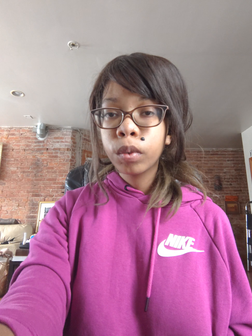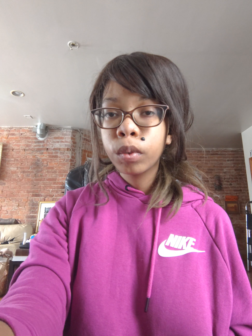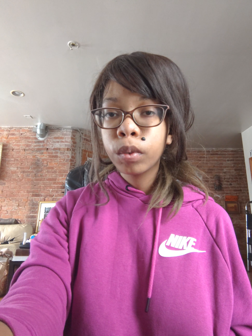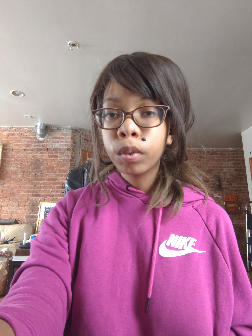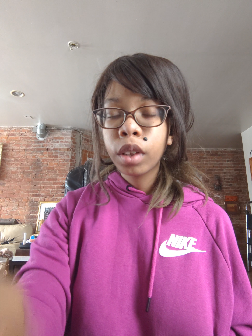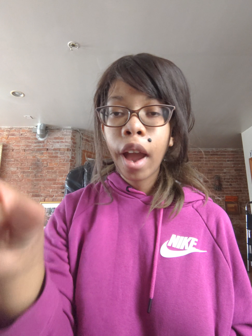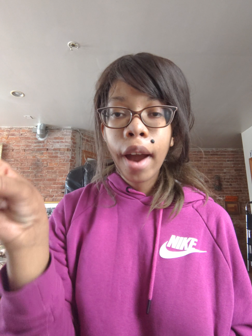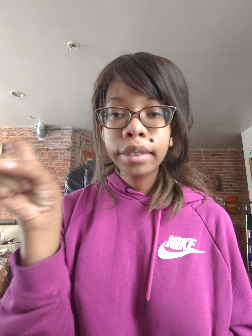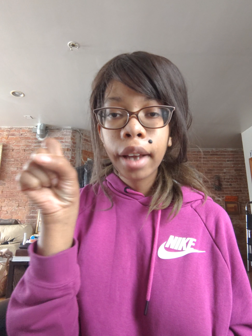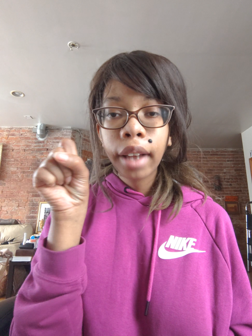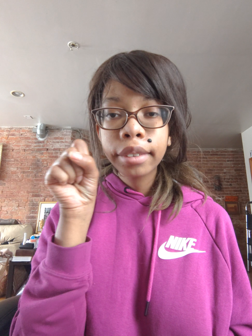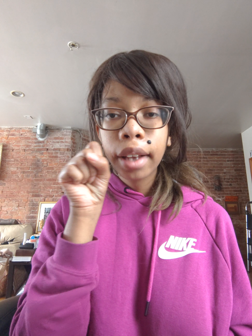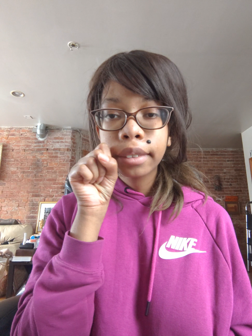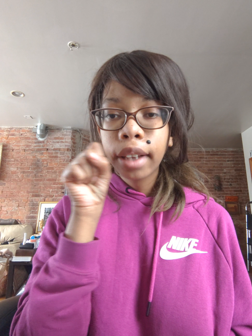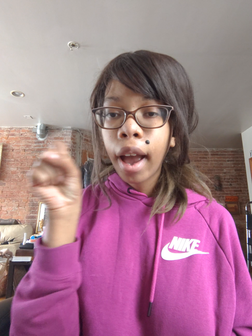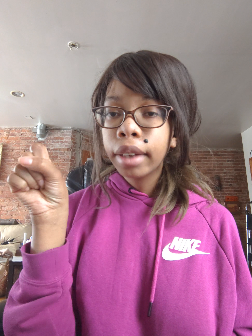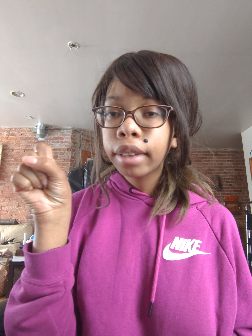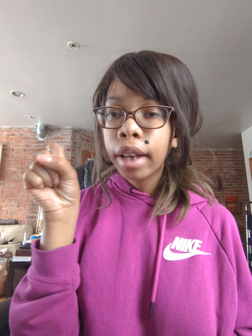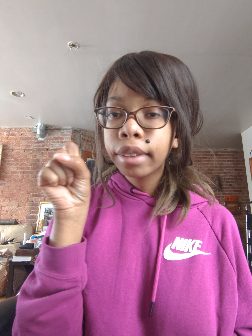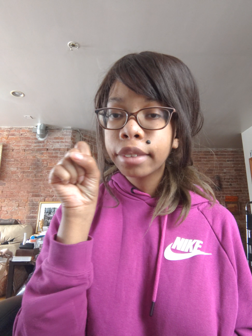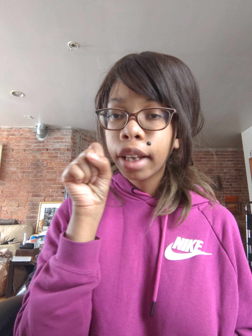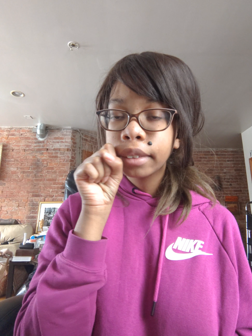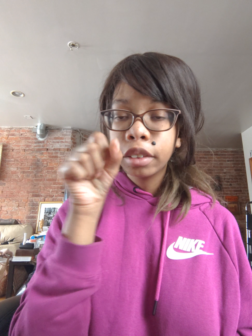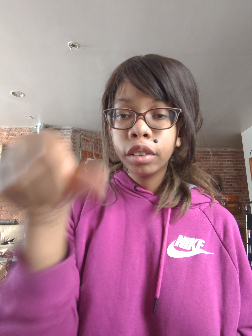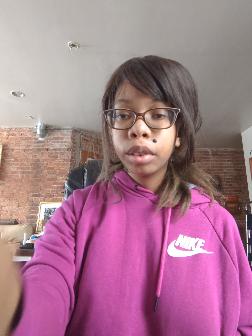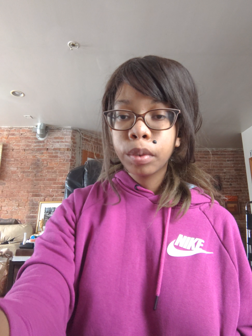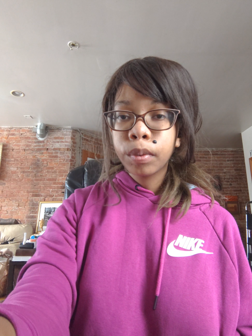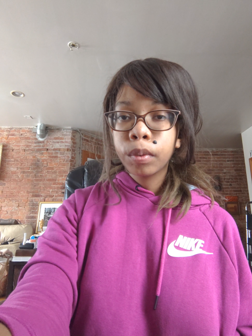carrot